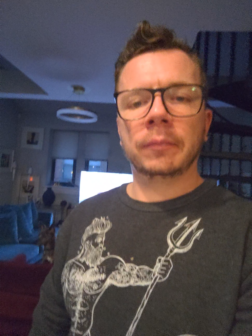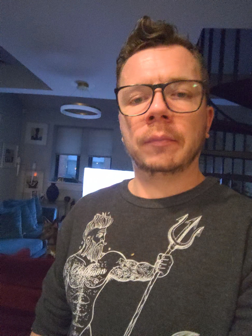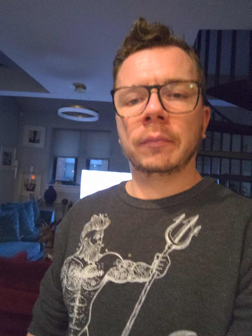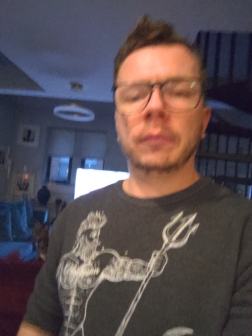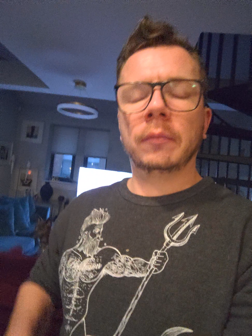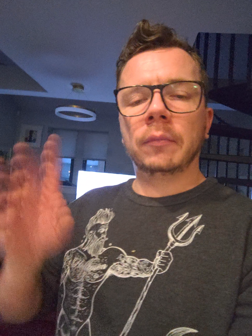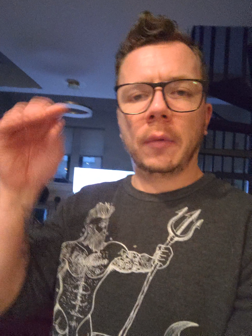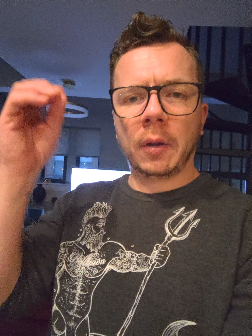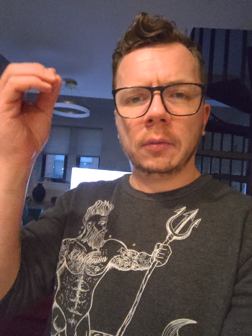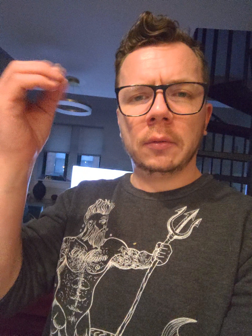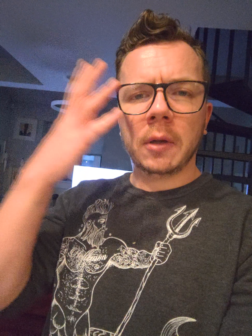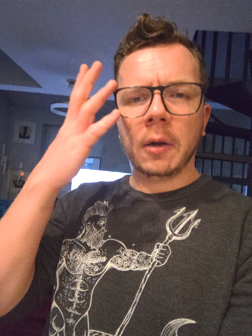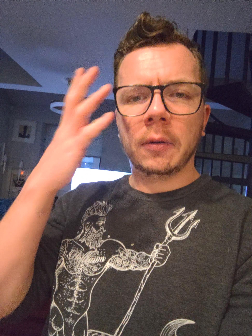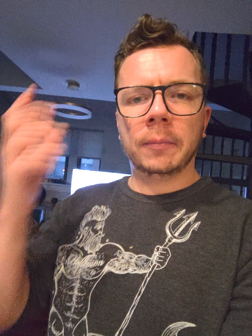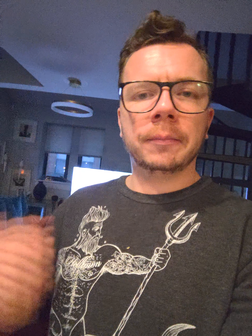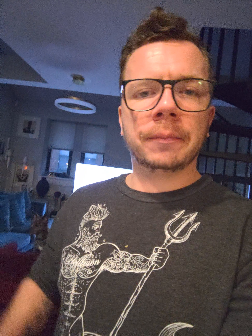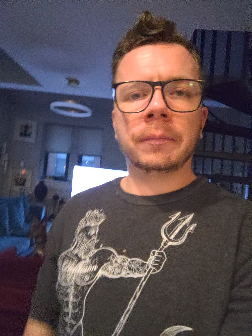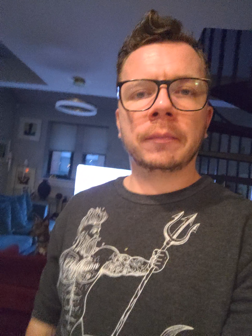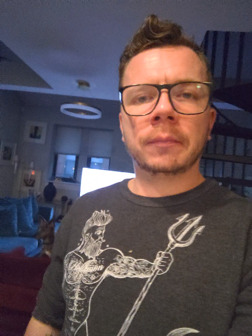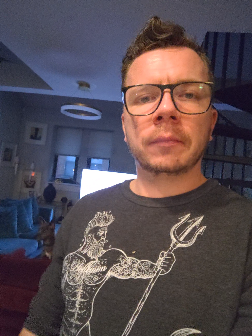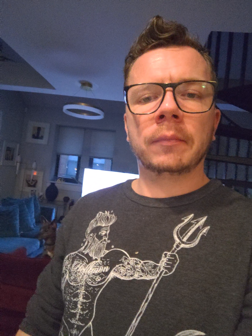sun